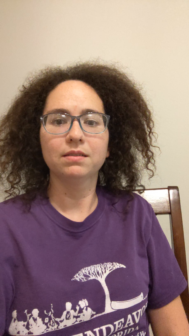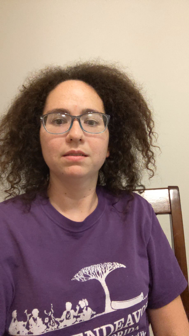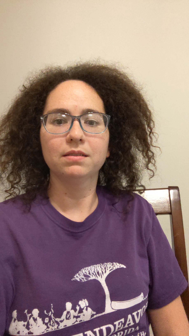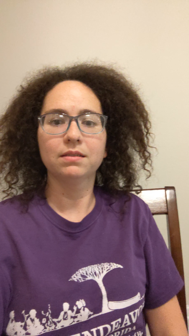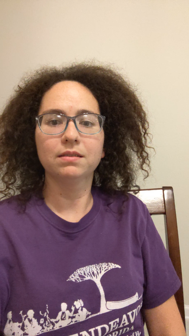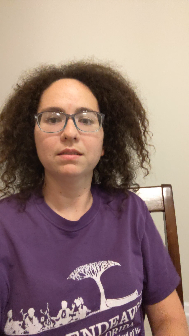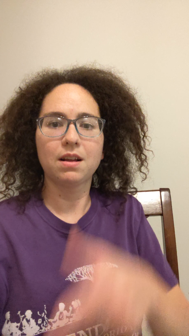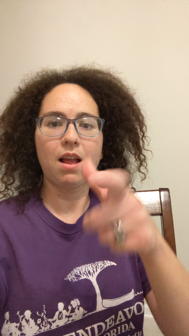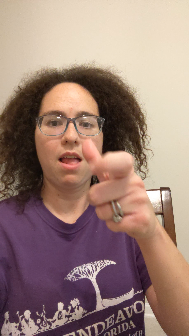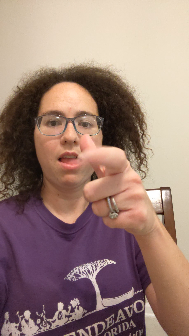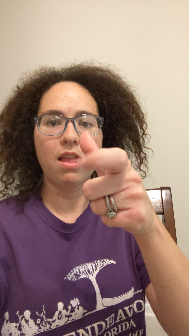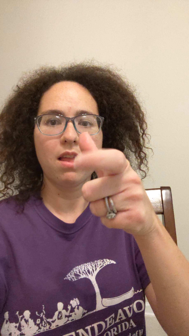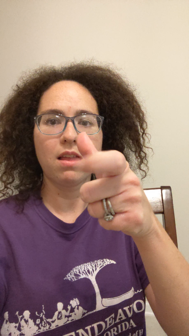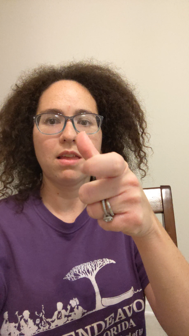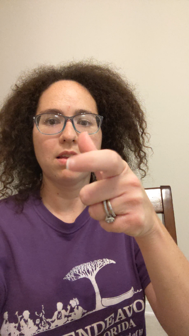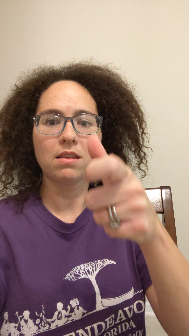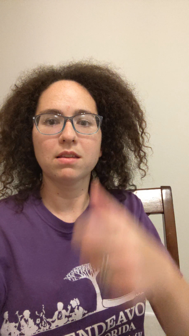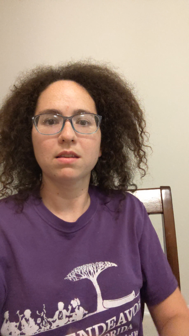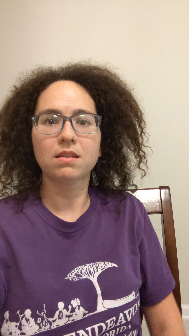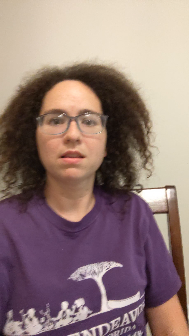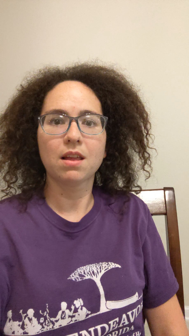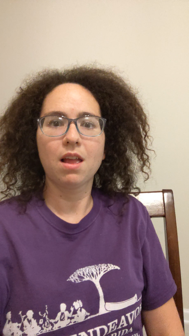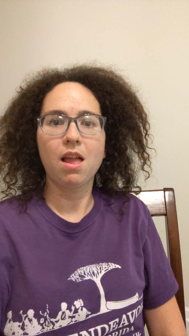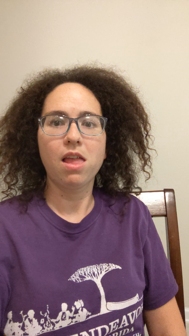run